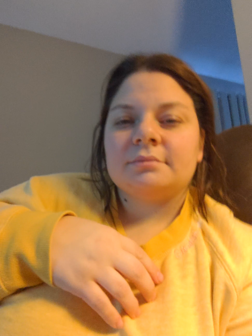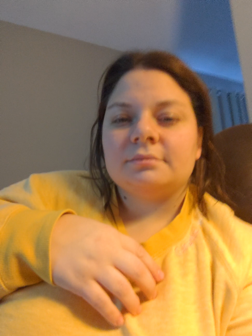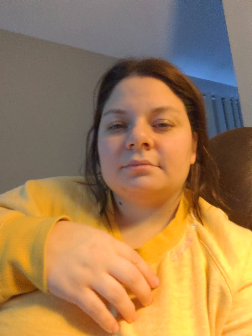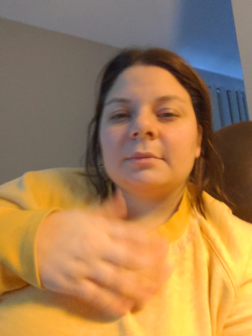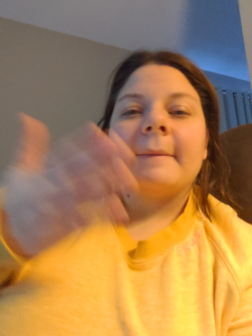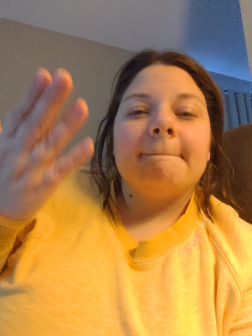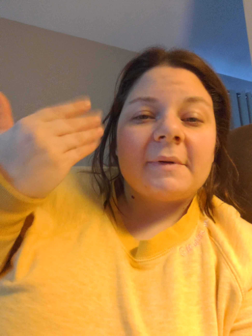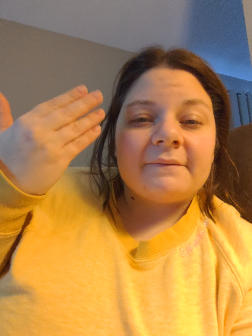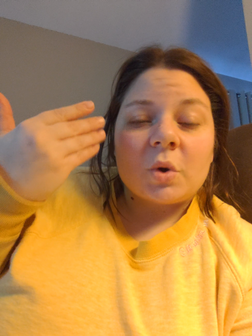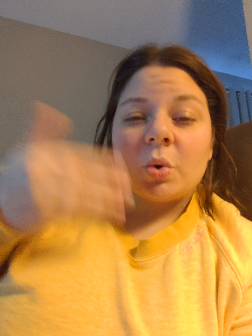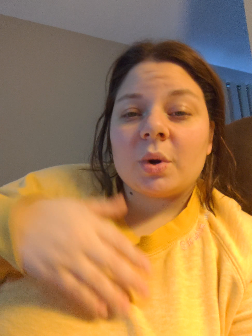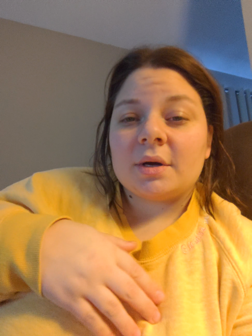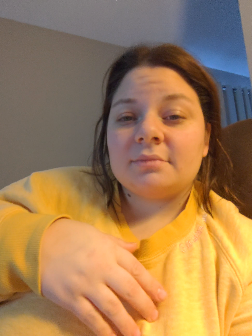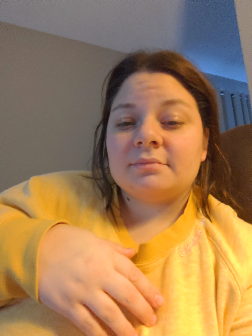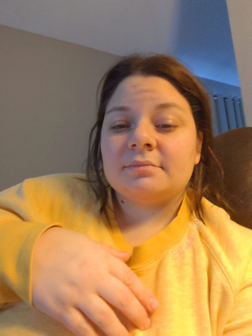before